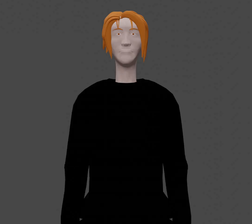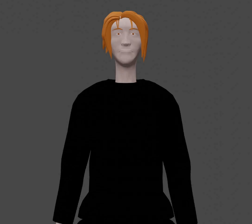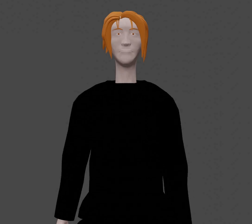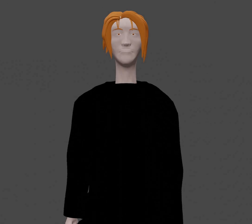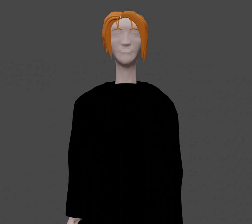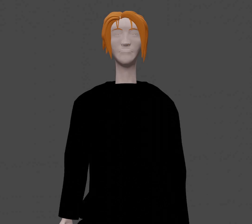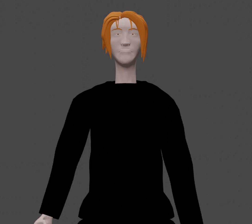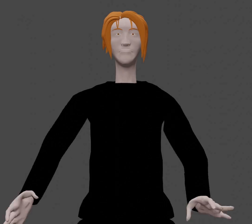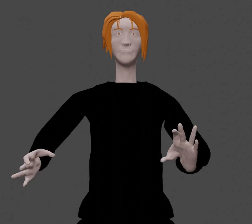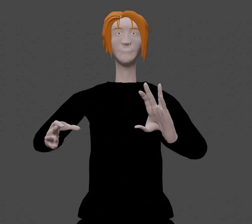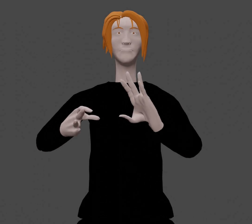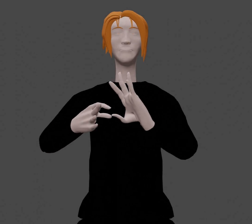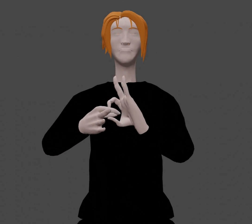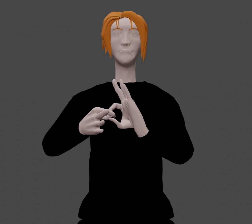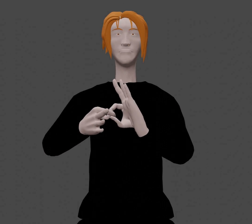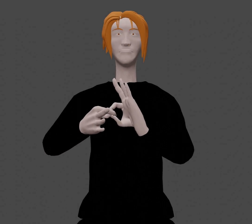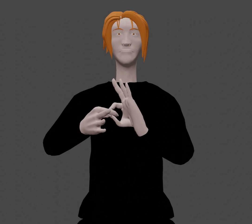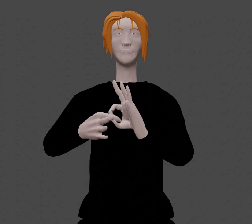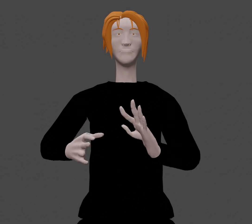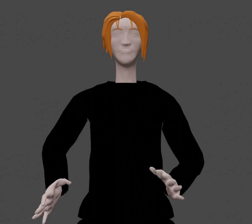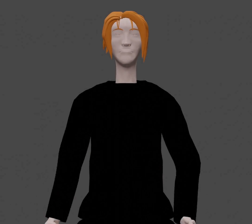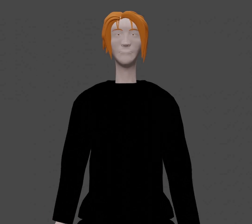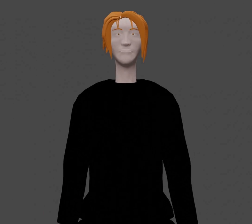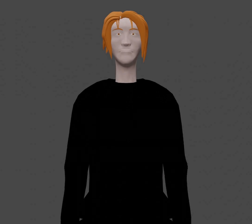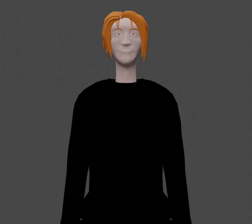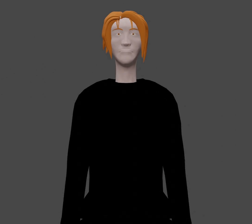Attach